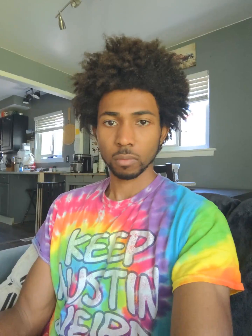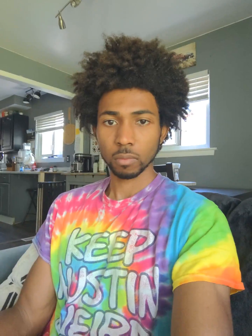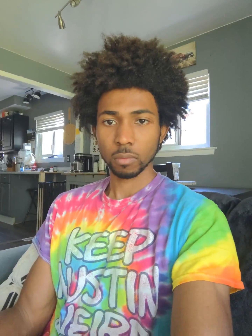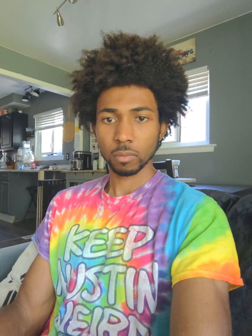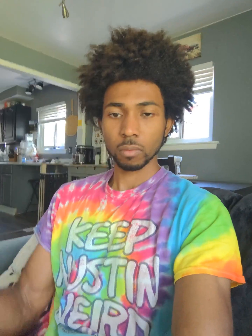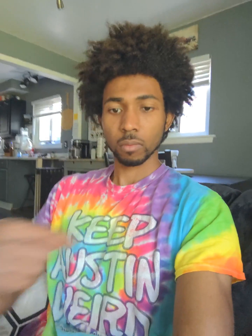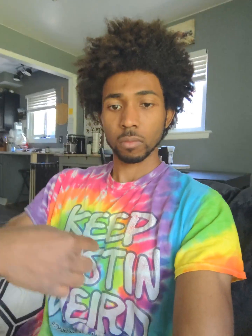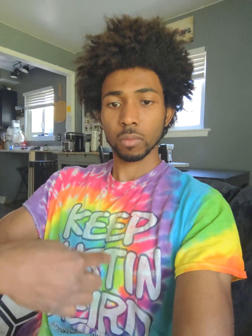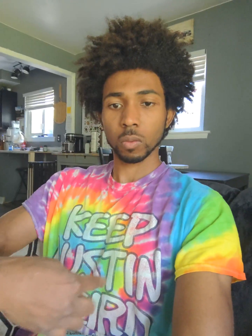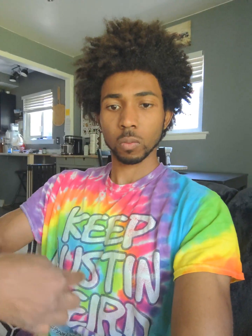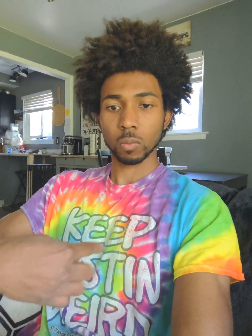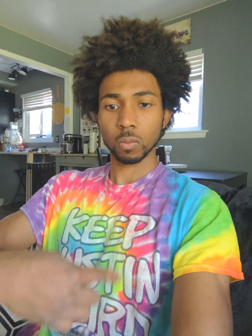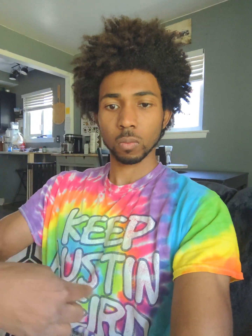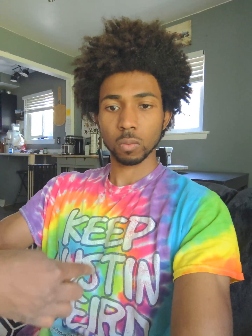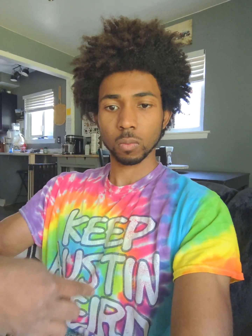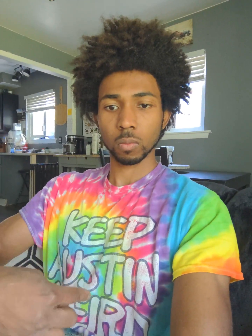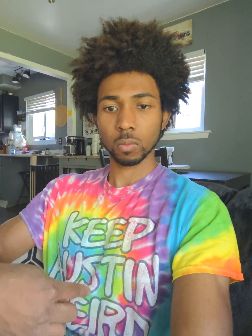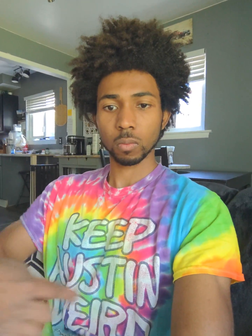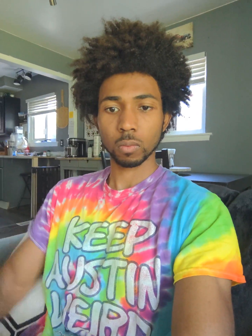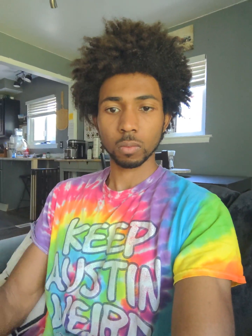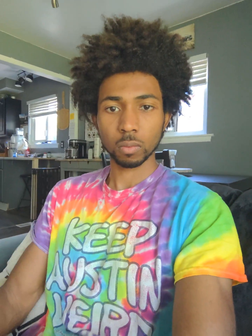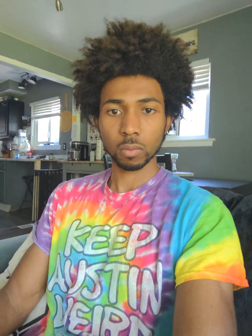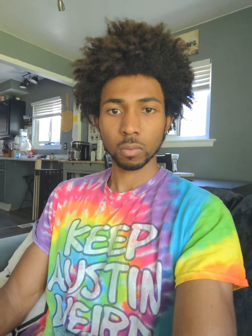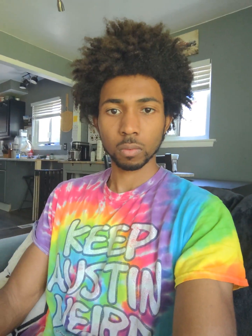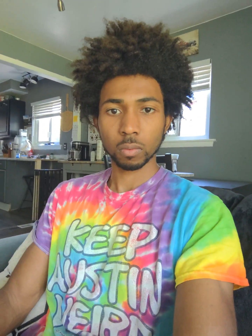belly button